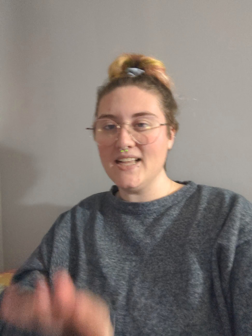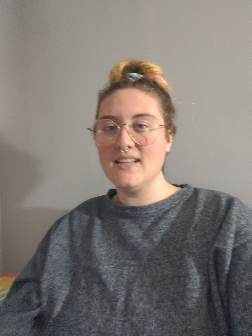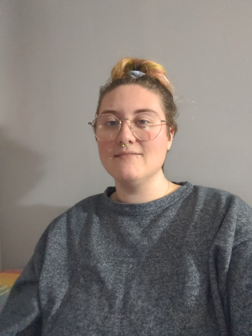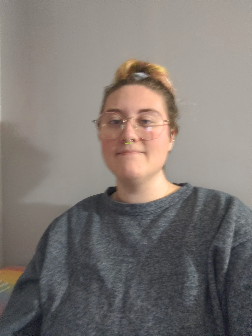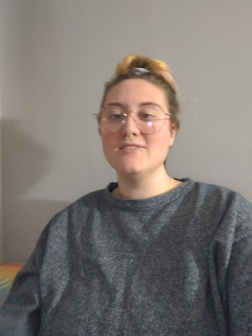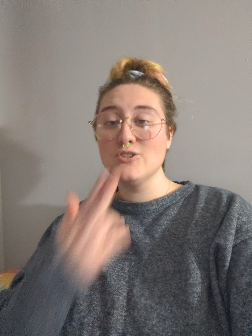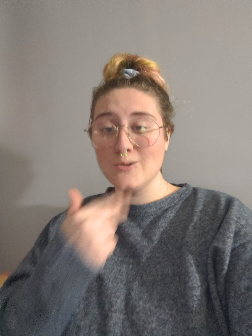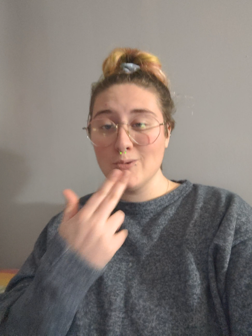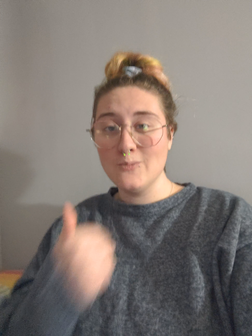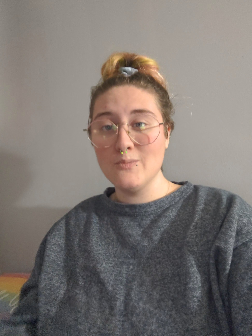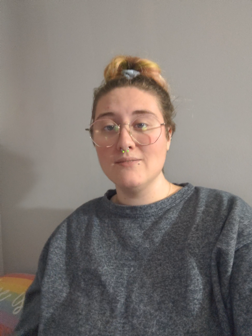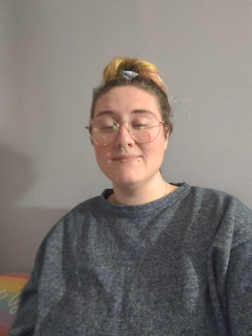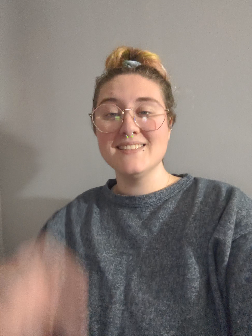cute